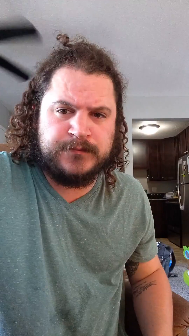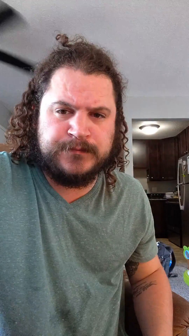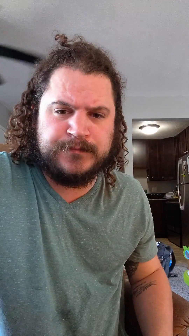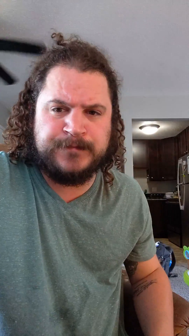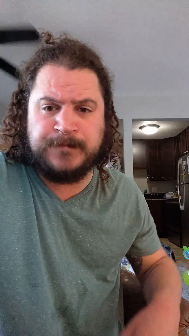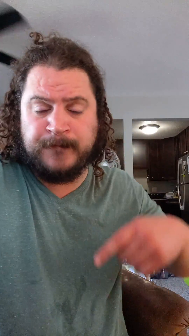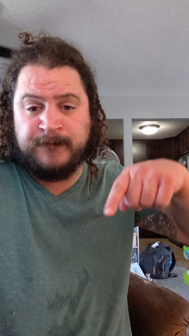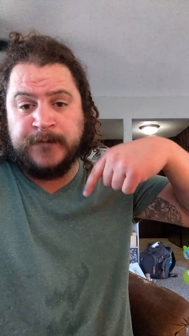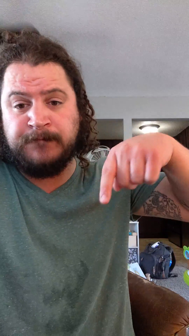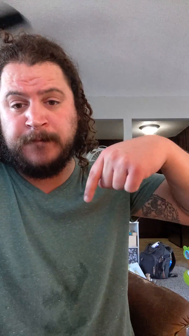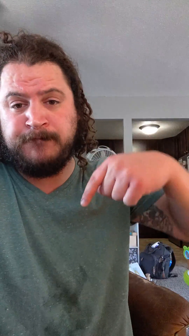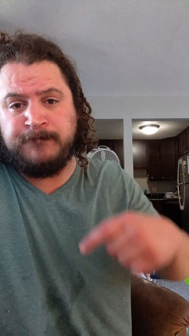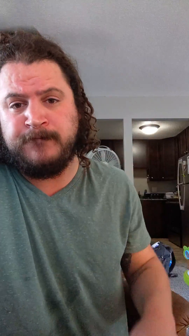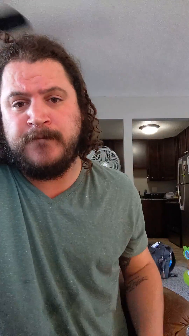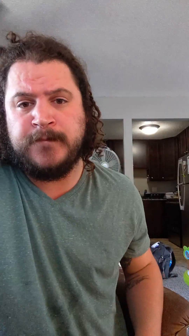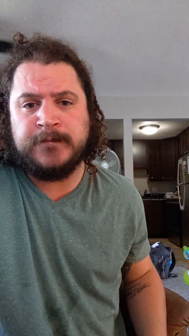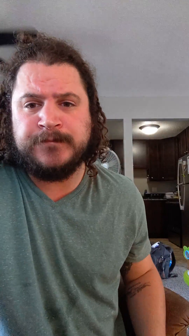flip-flop